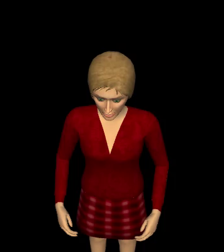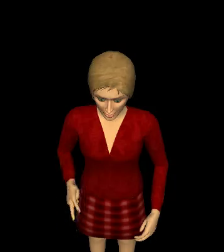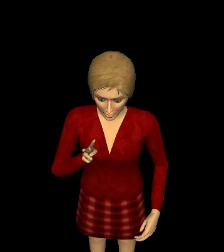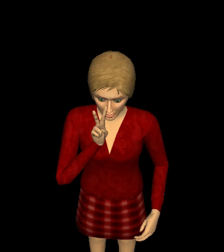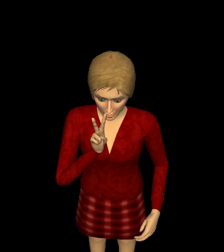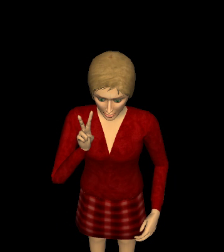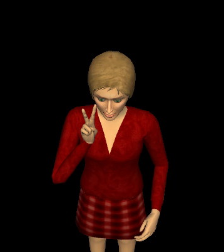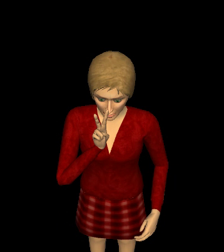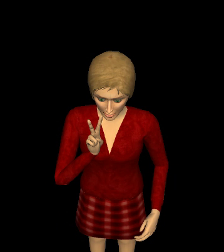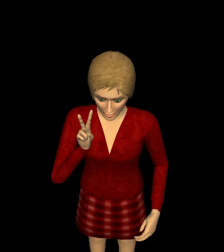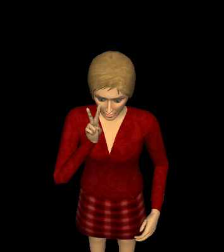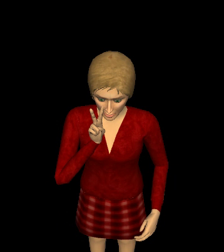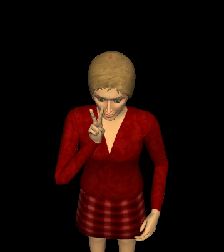مضحك